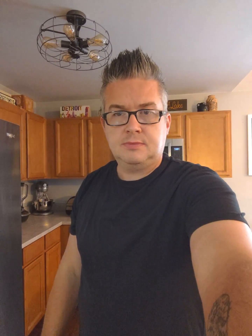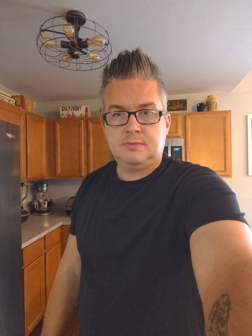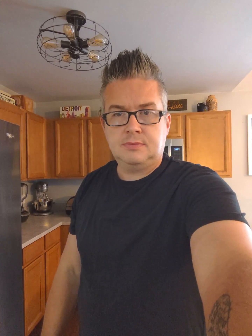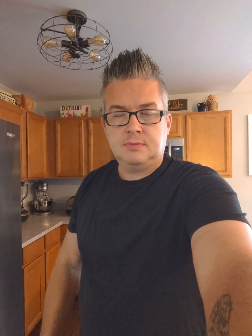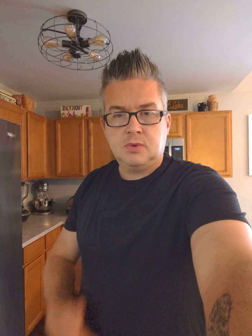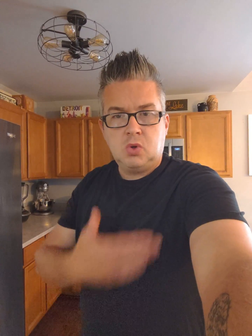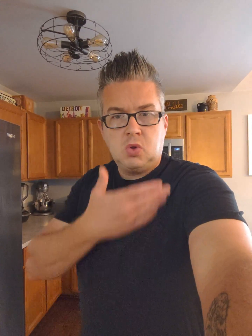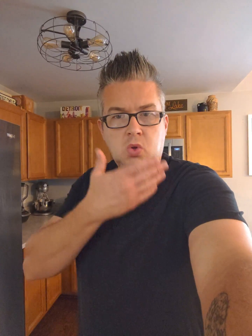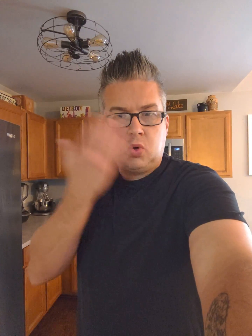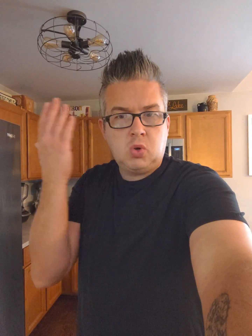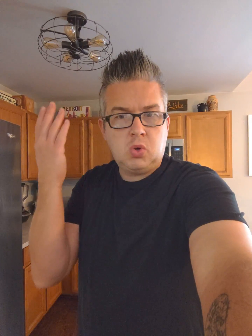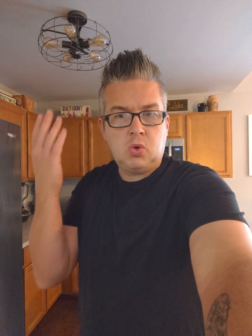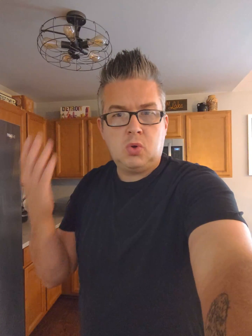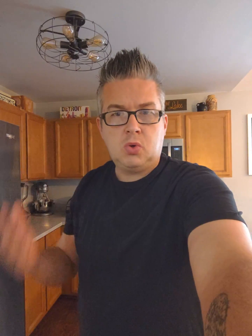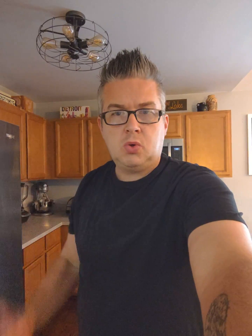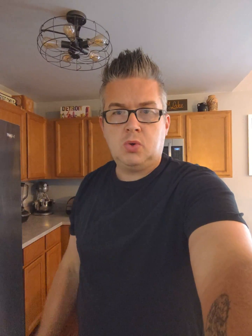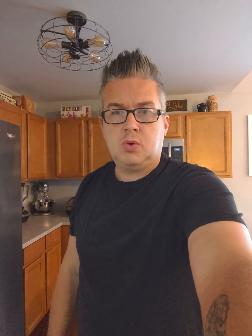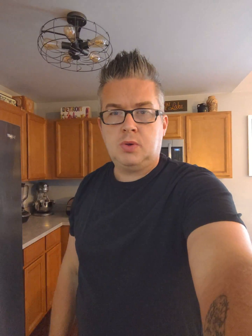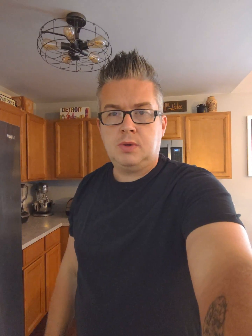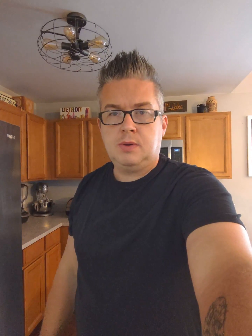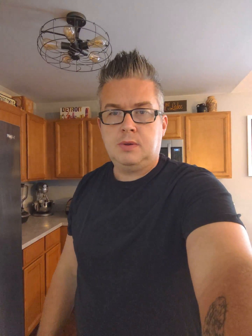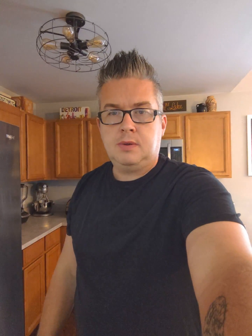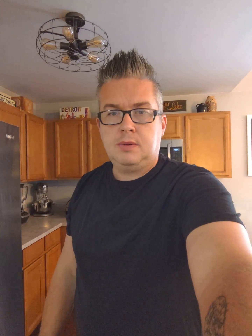all gone